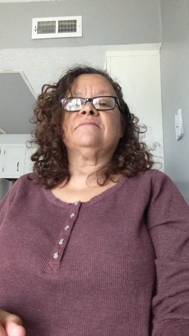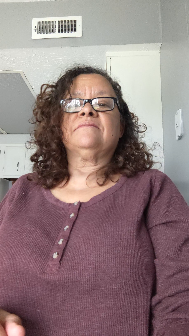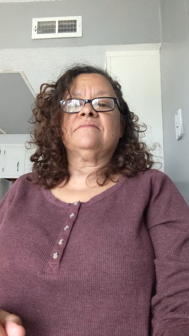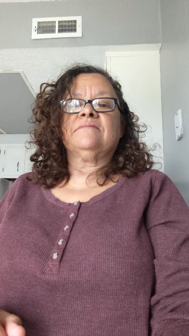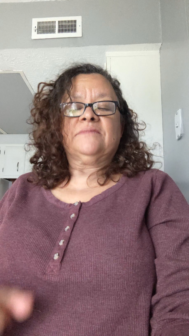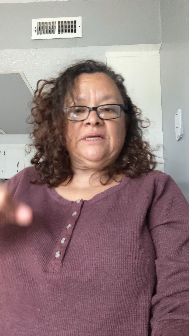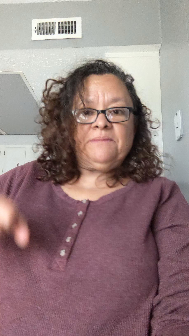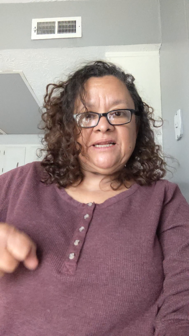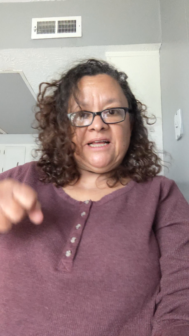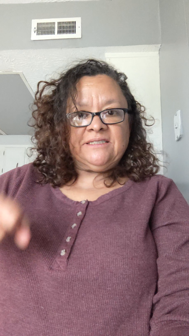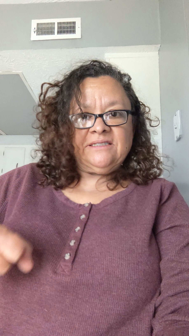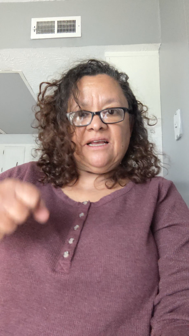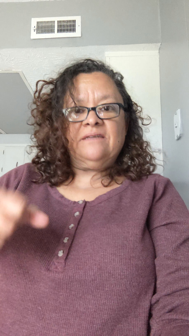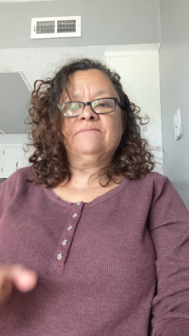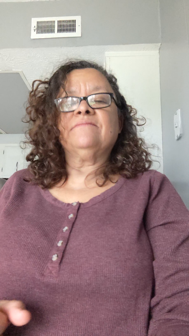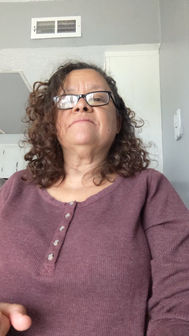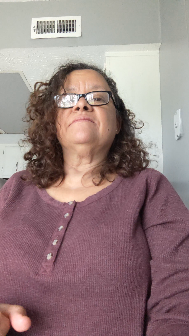bicycle